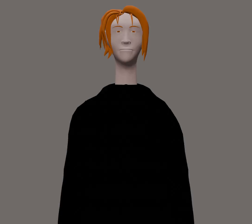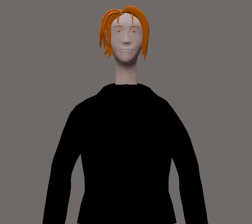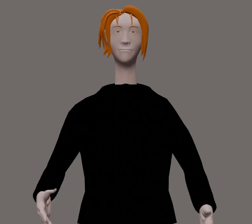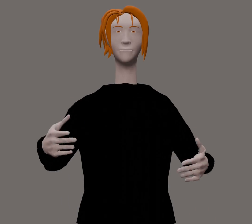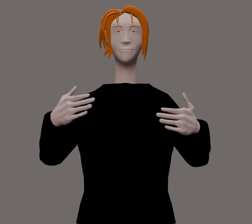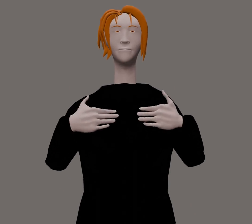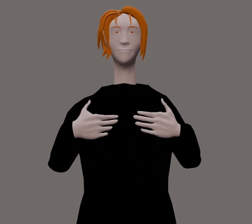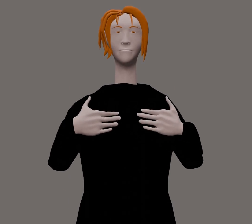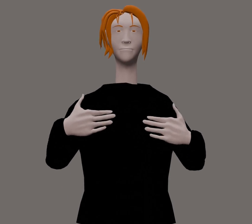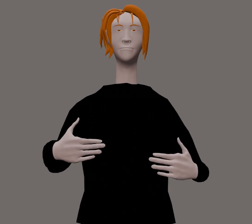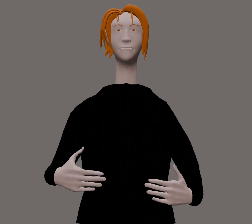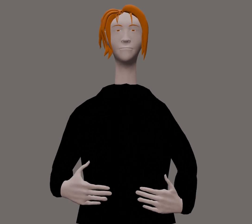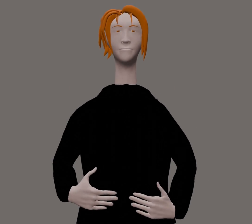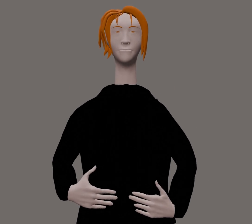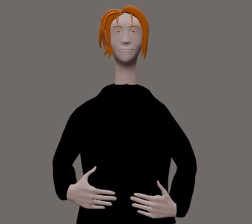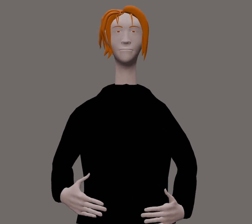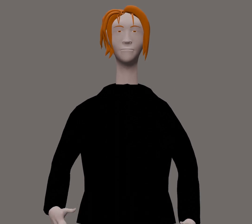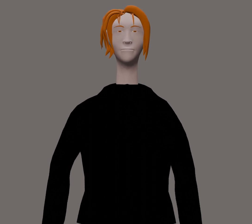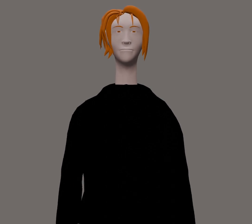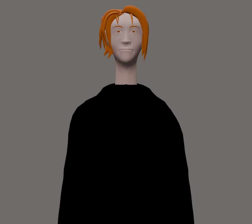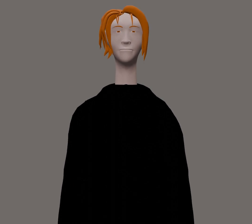Body